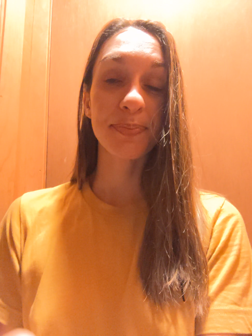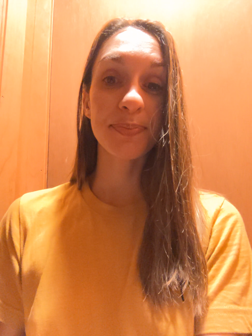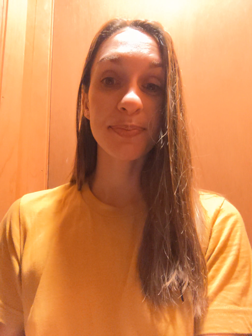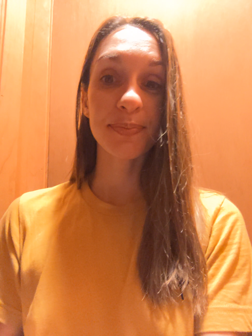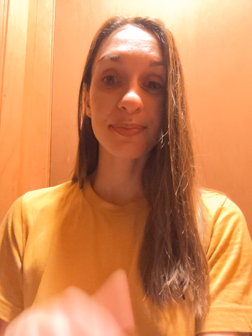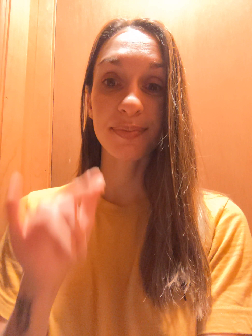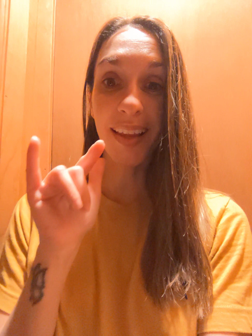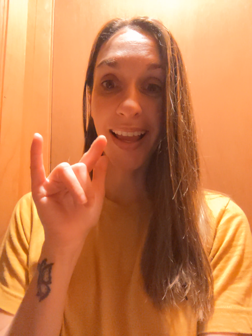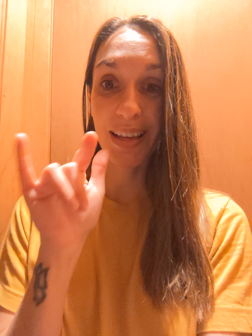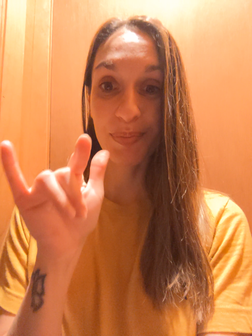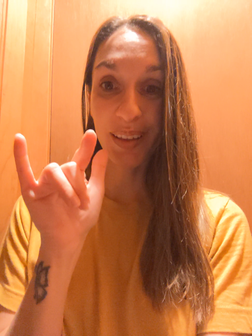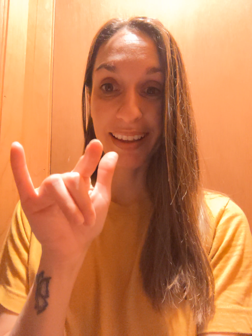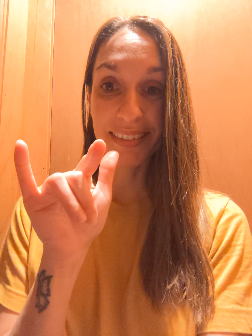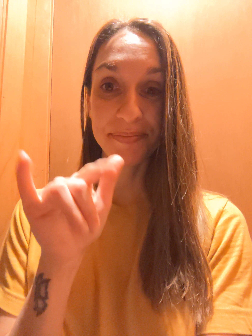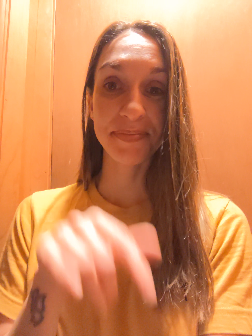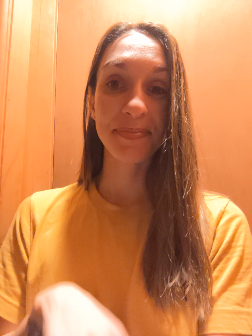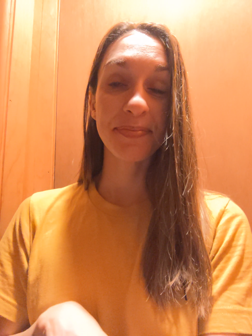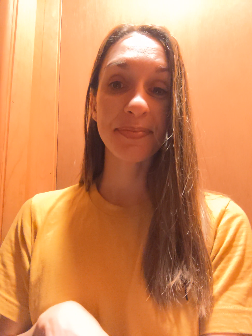airplane